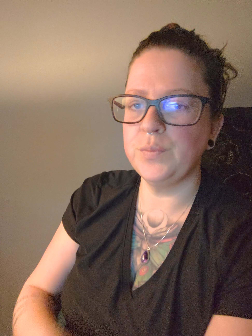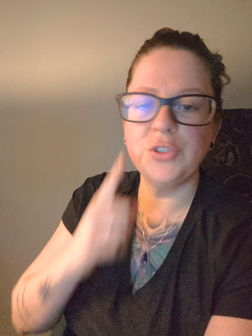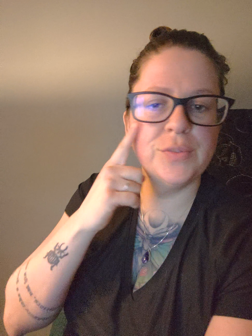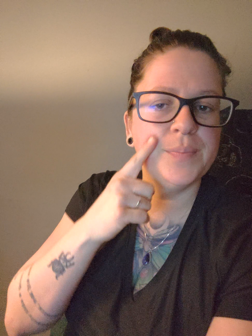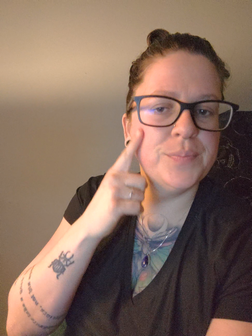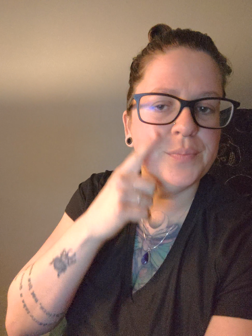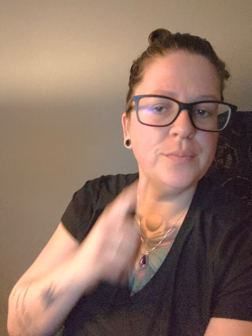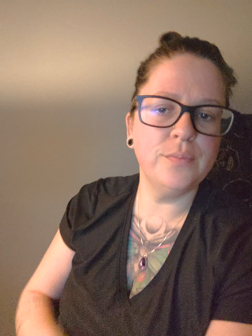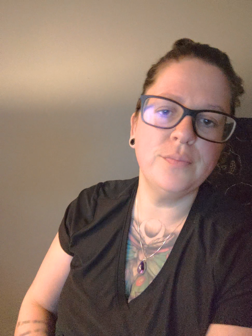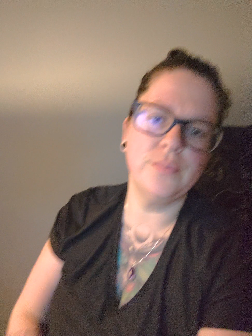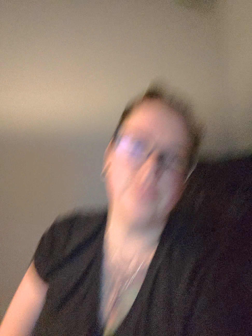cheek